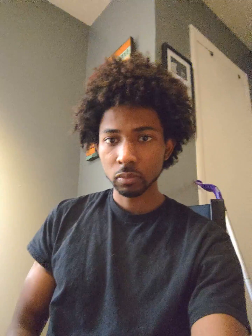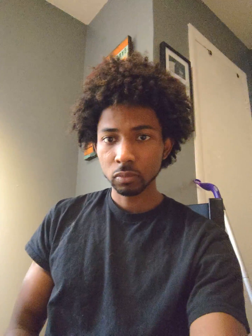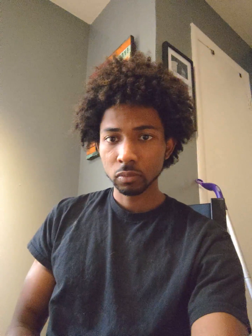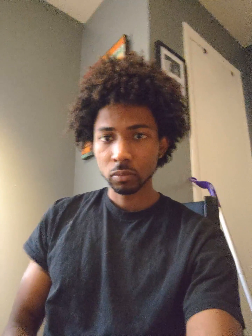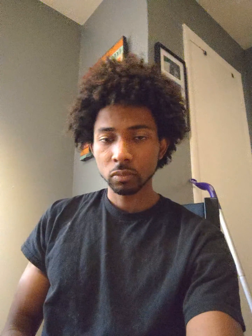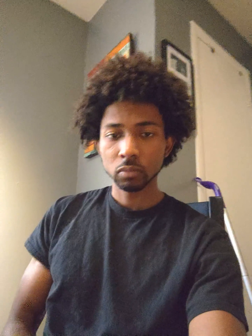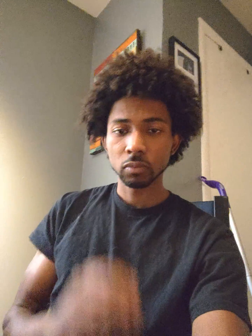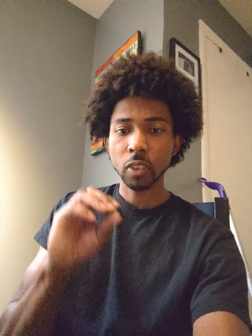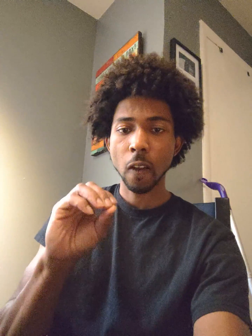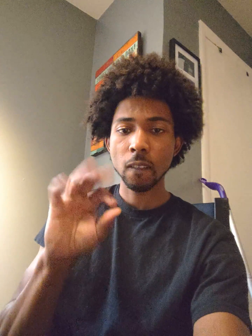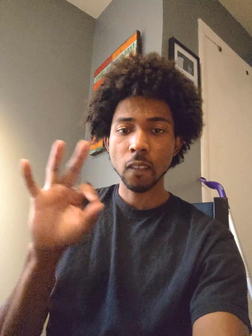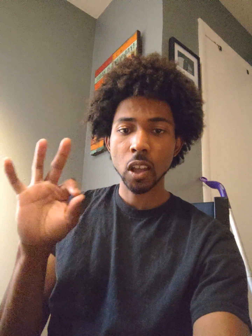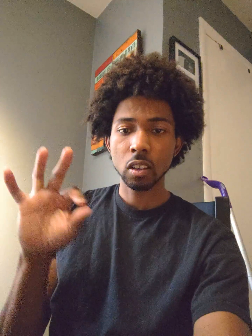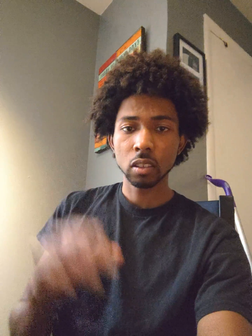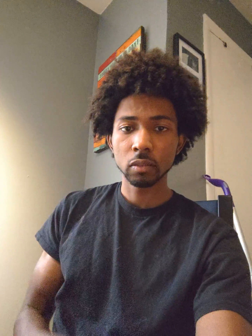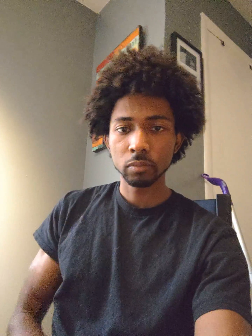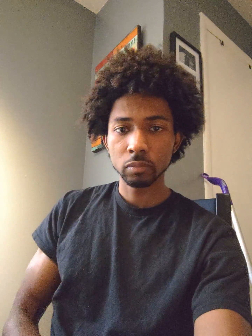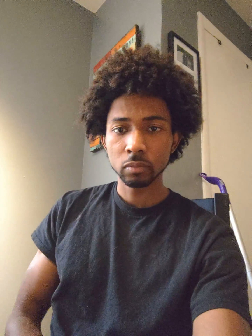off